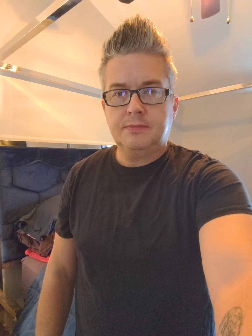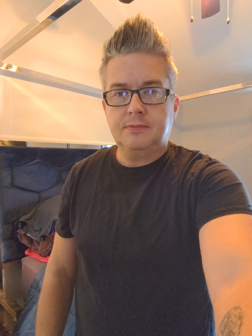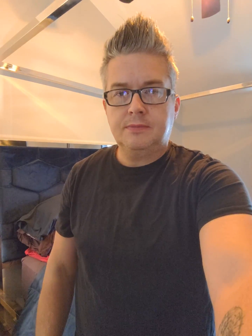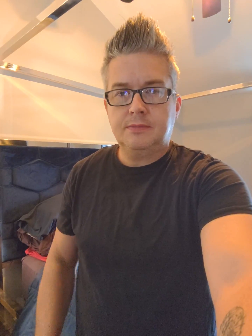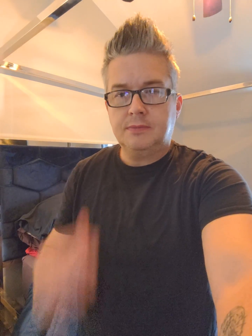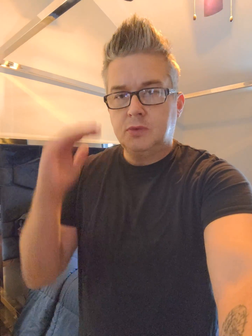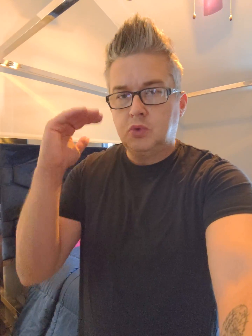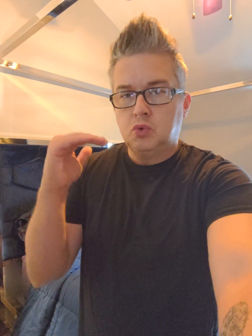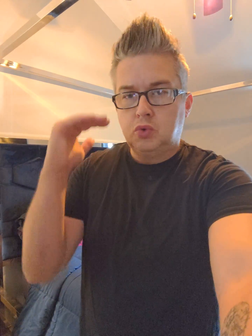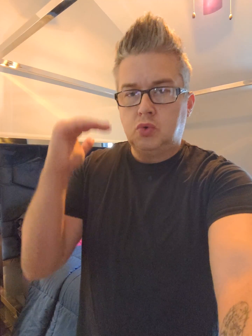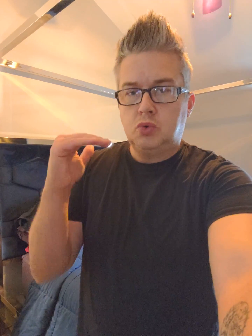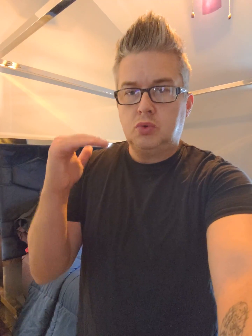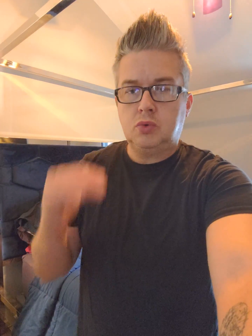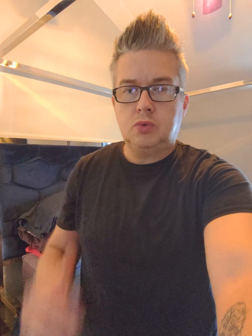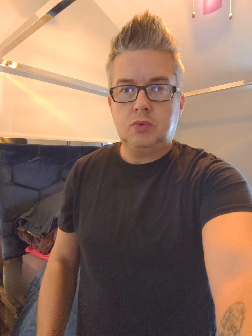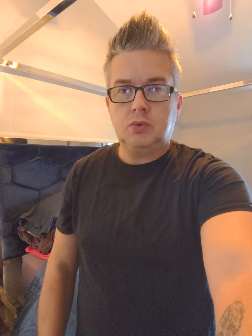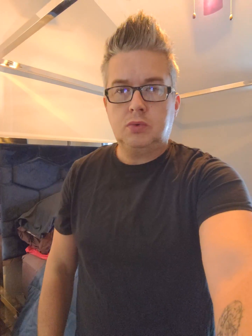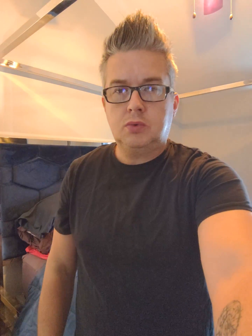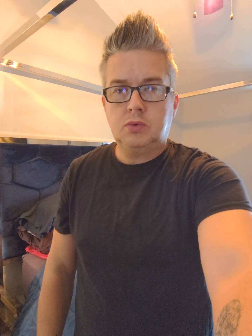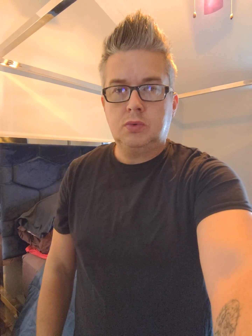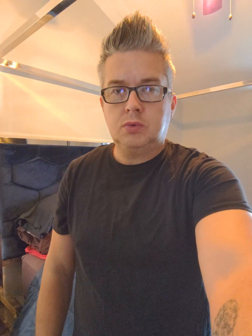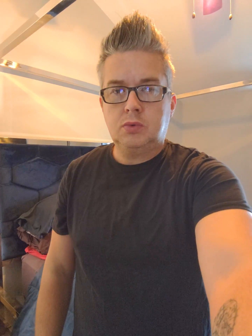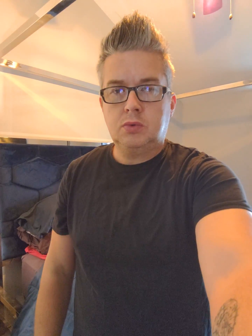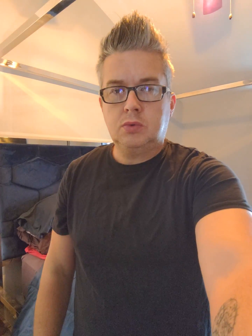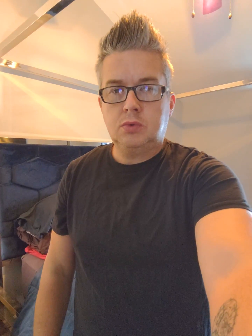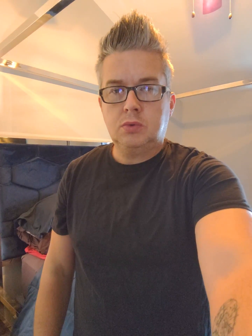short